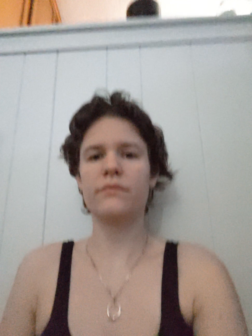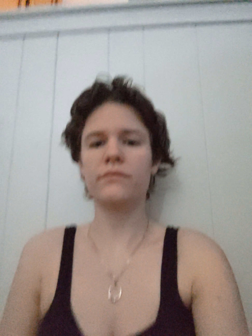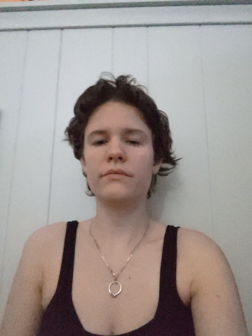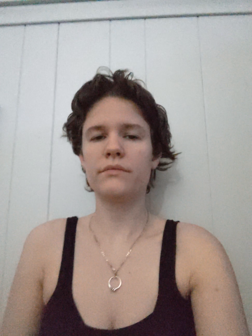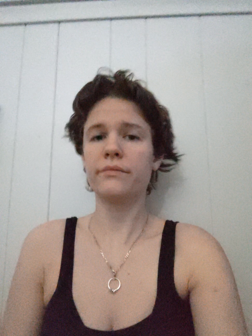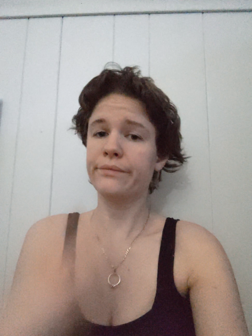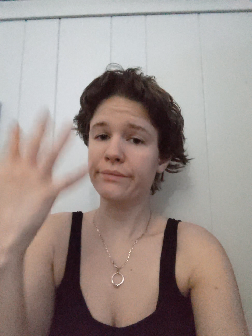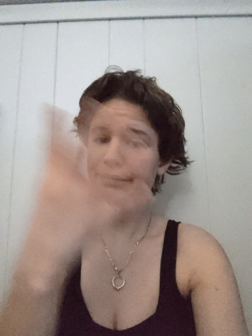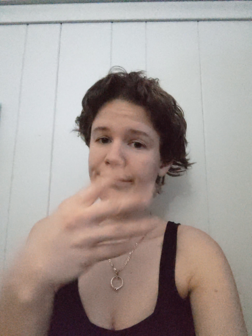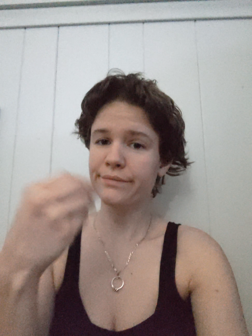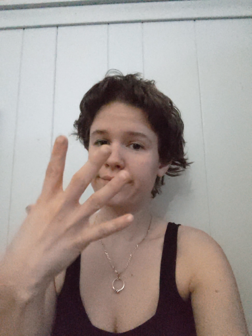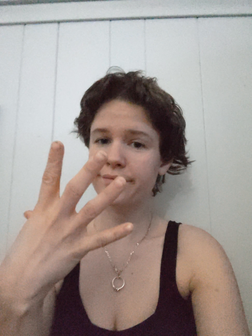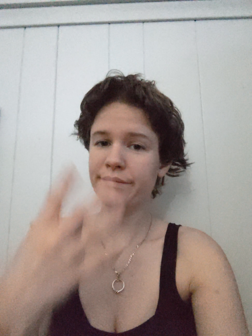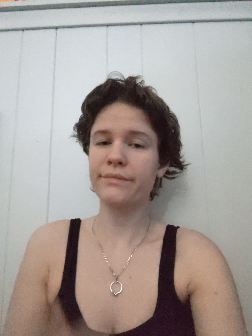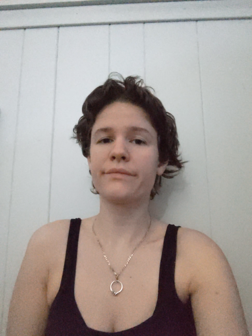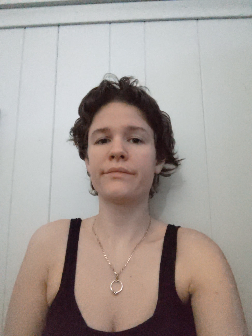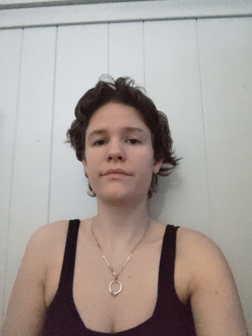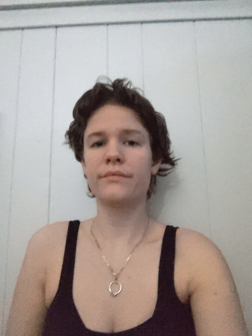pretty